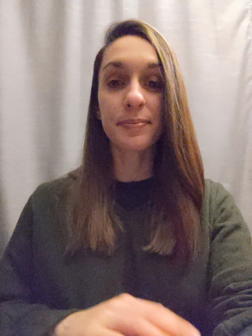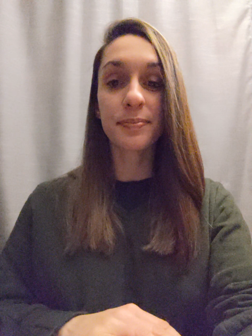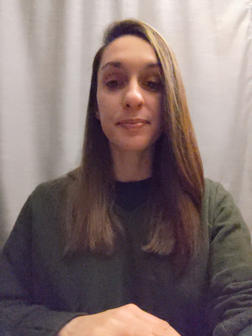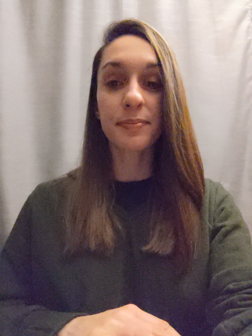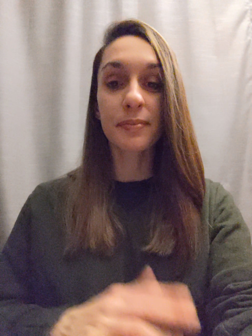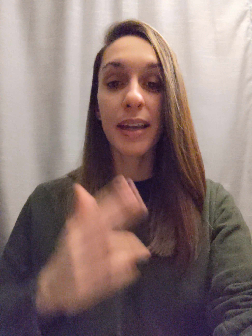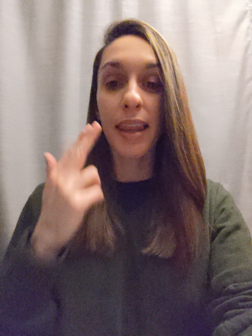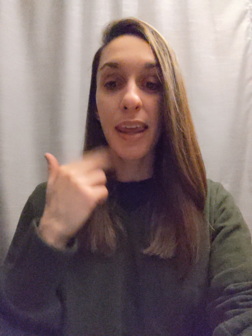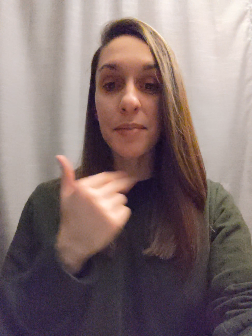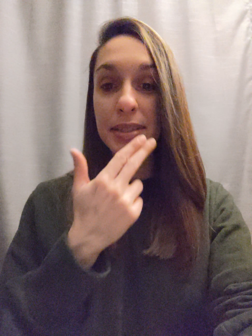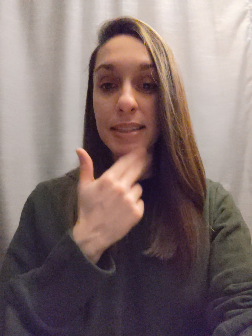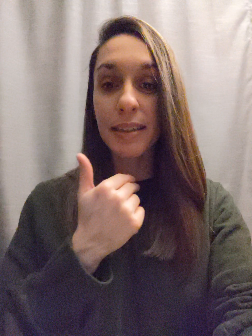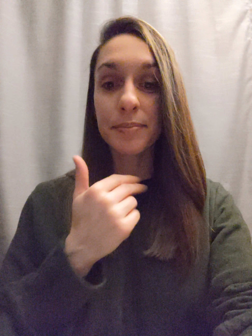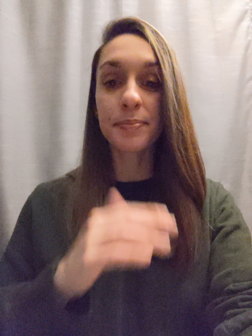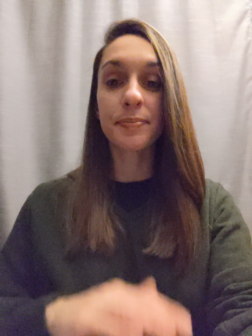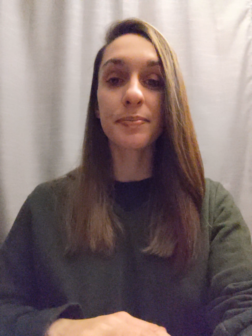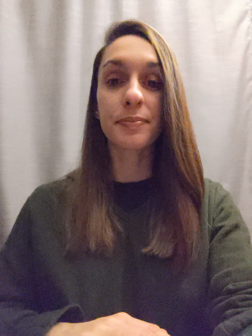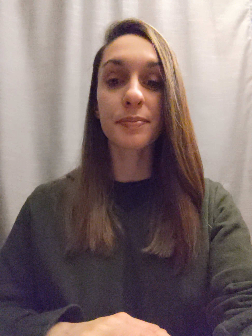napkin